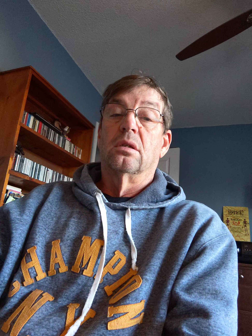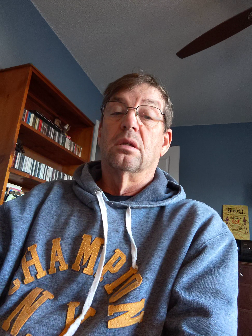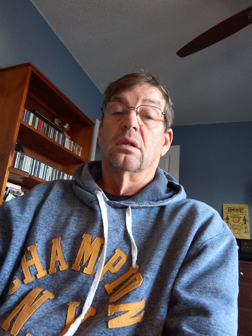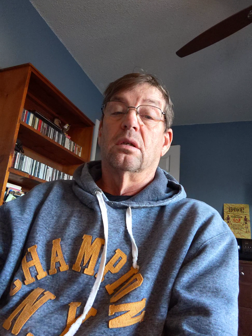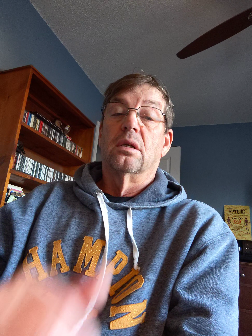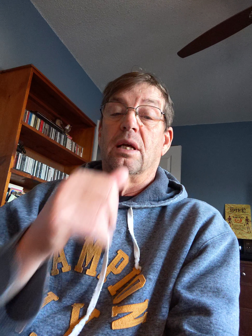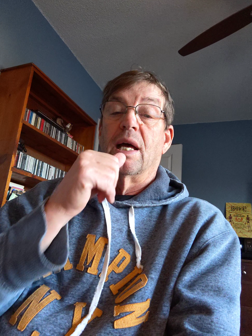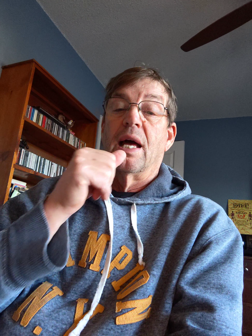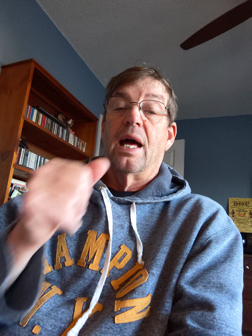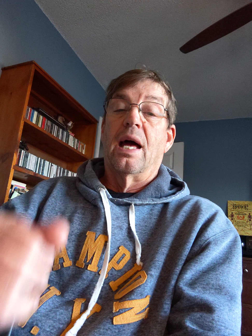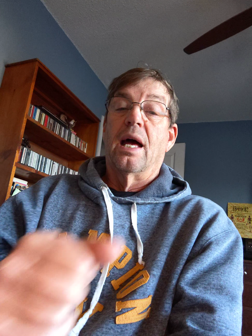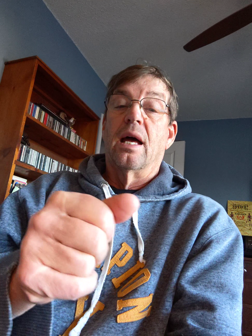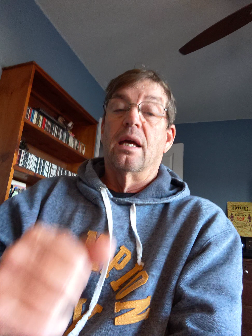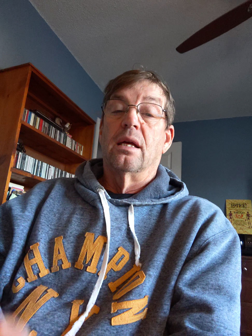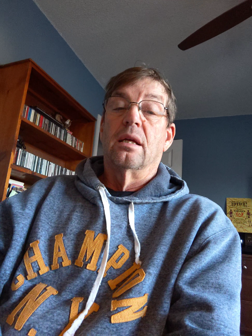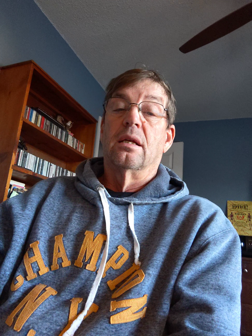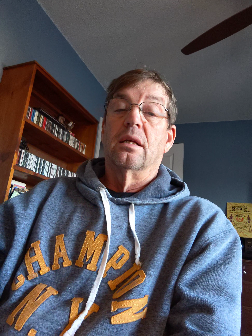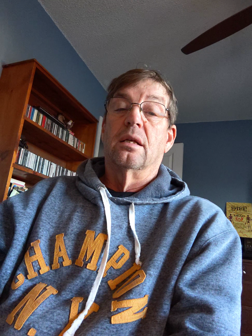hide